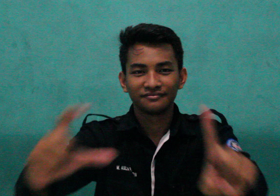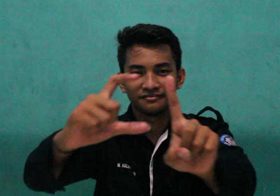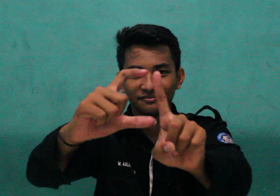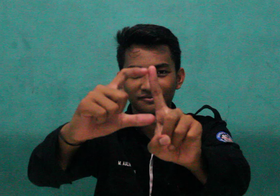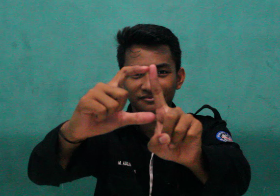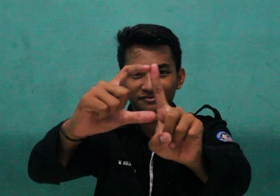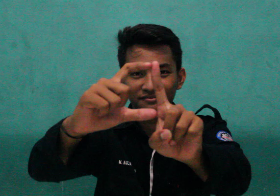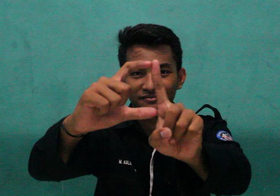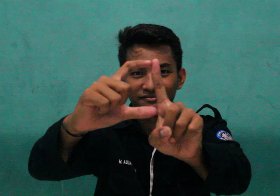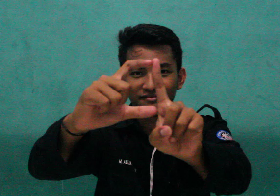D